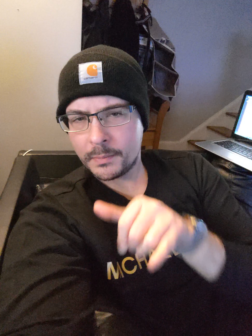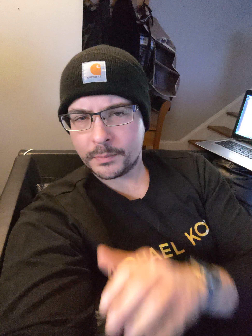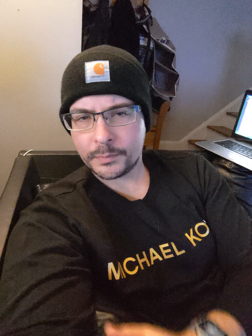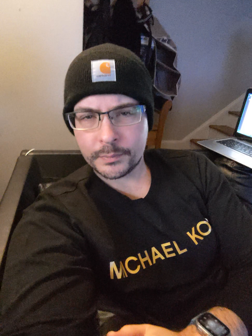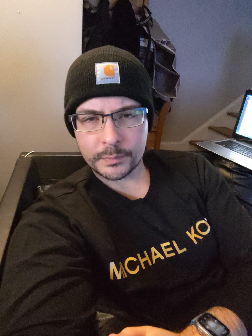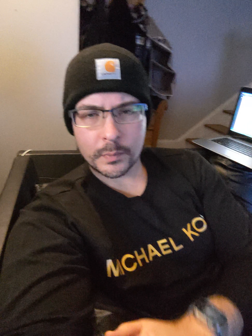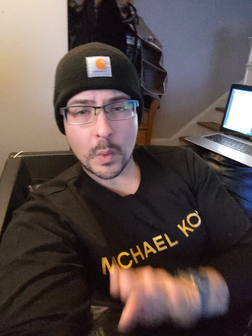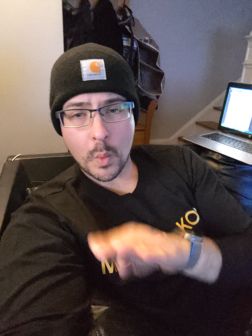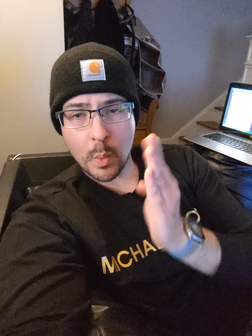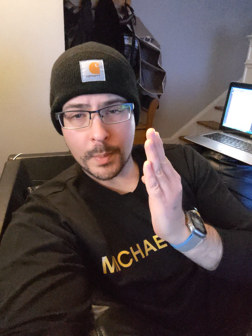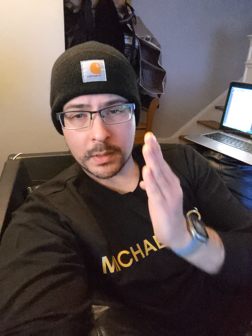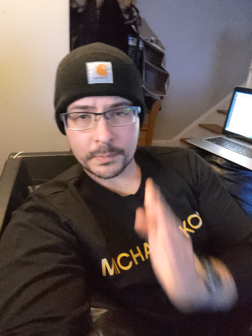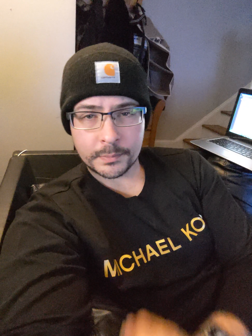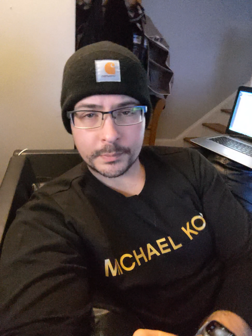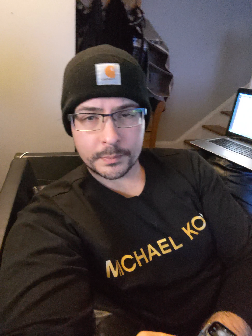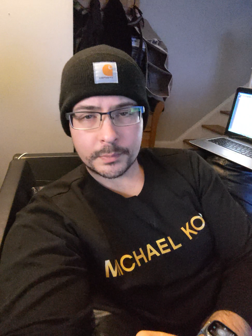open